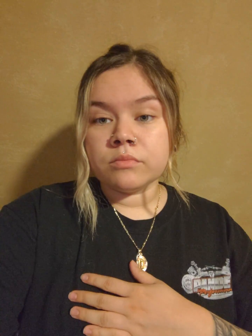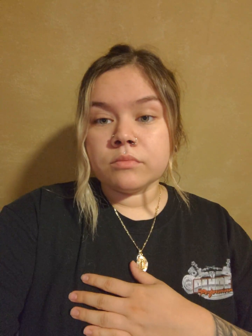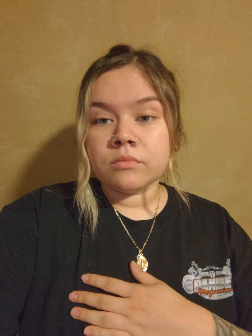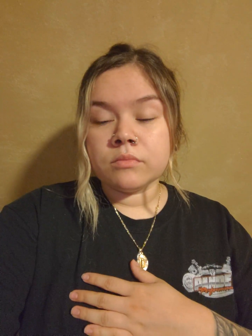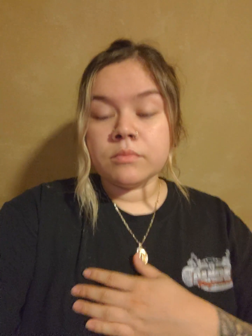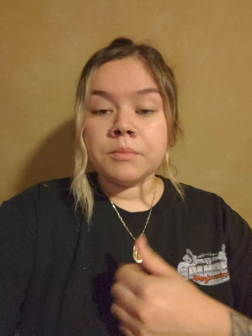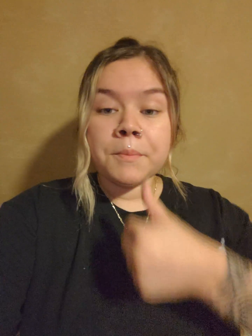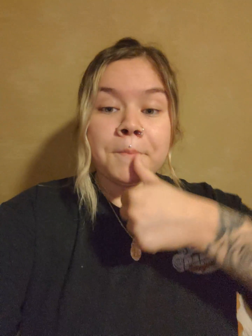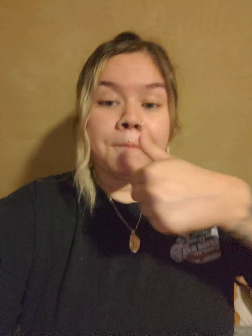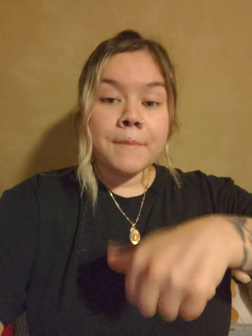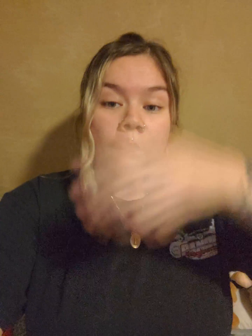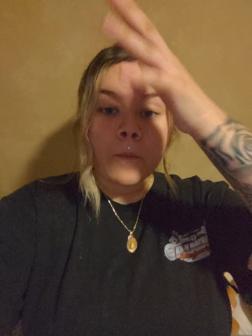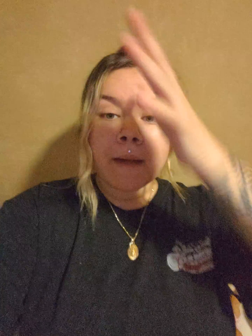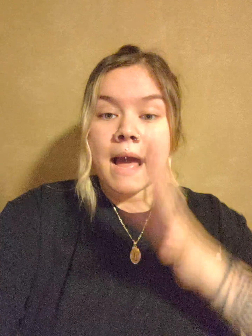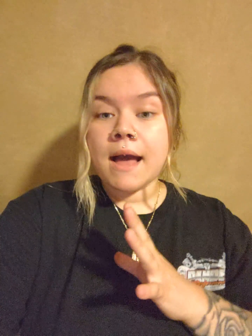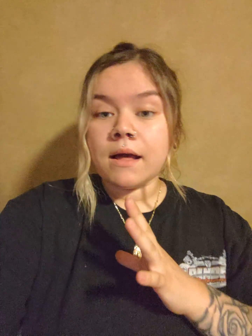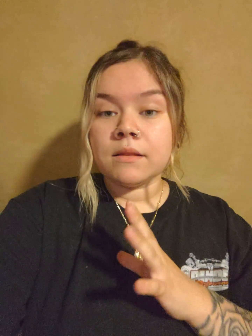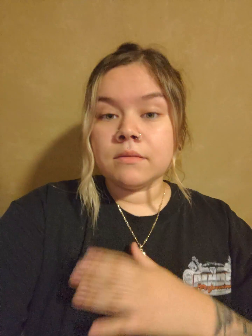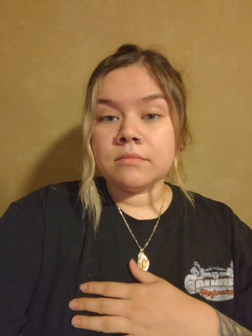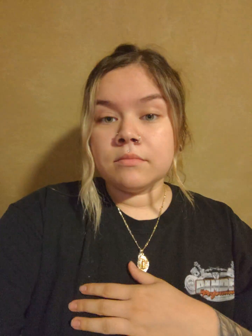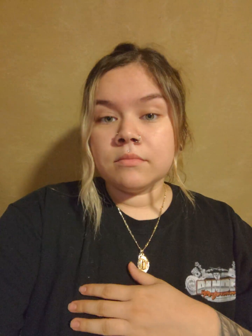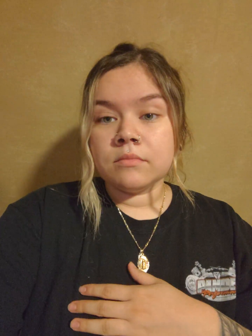mailman